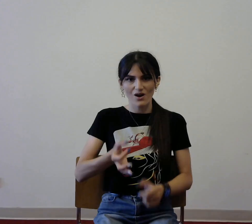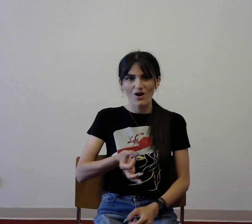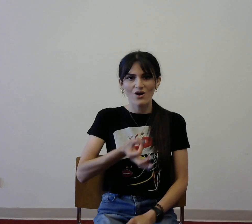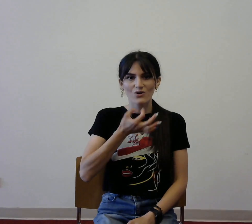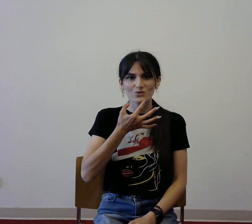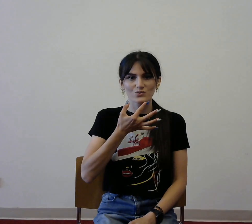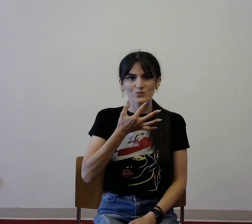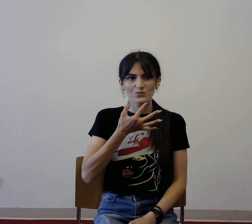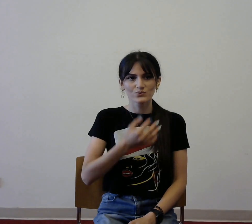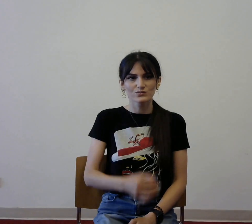xoşu gəlmək